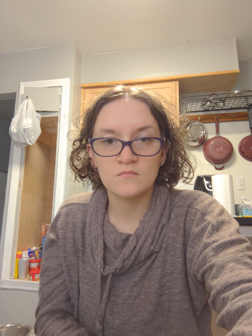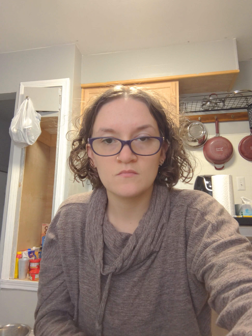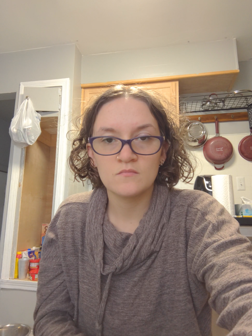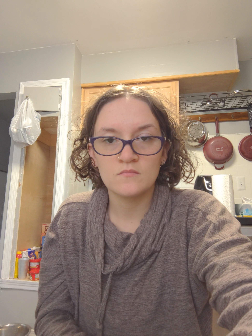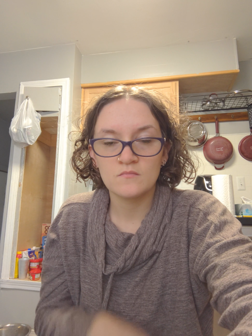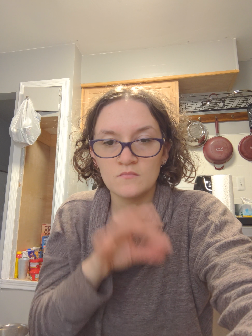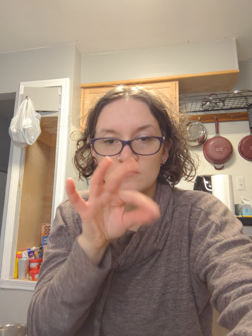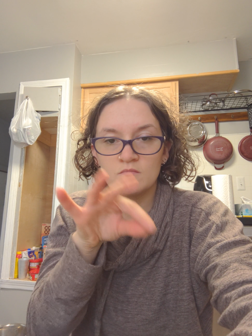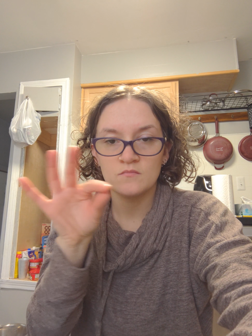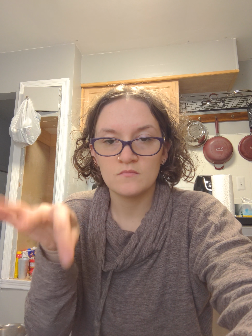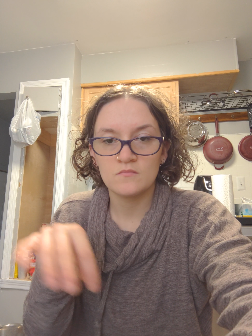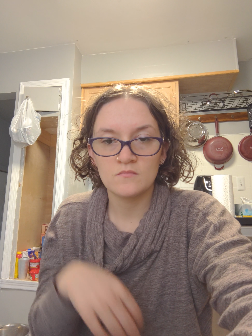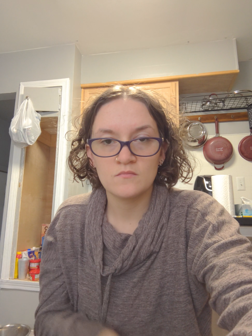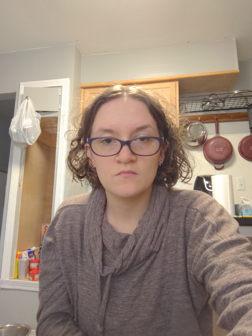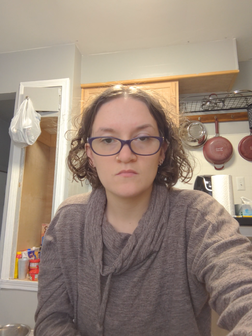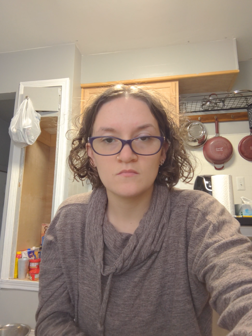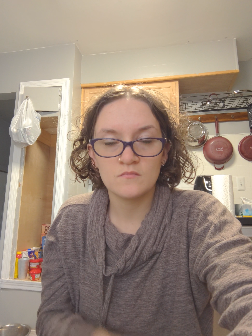french fries